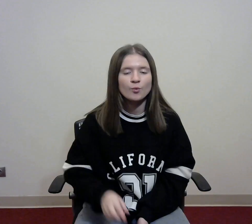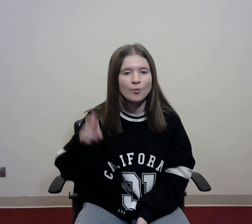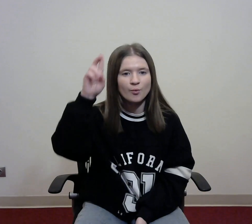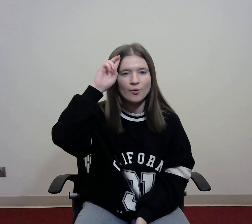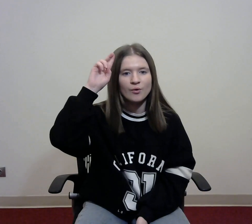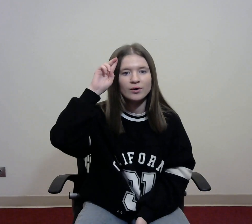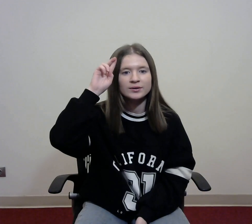dövlət